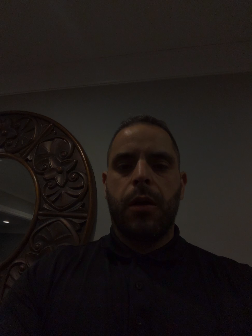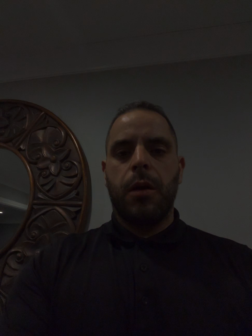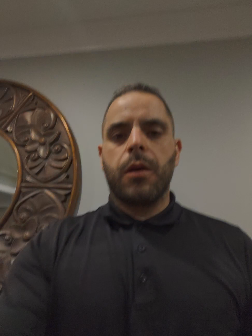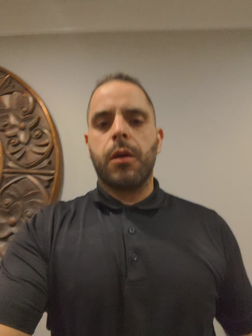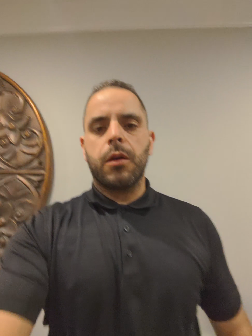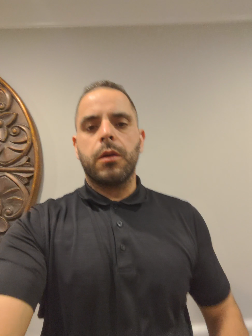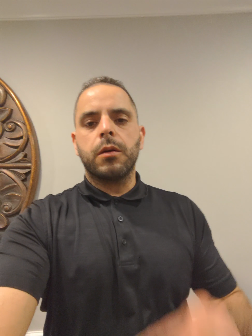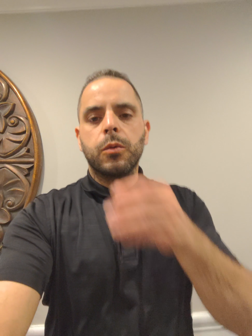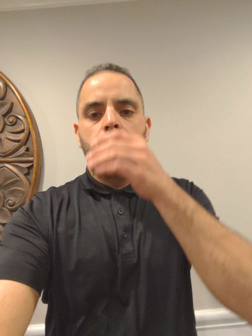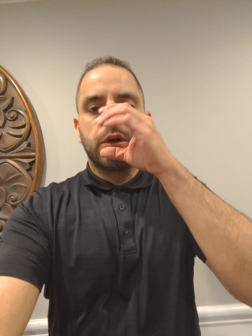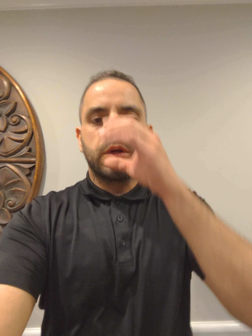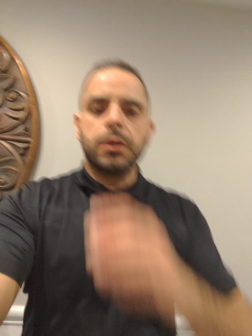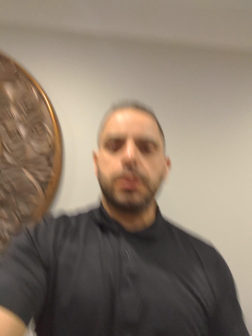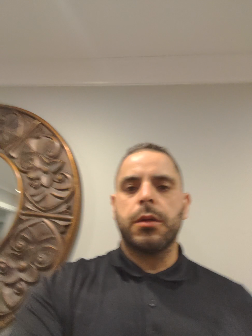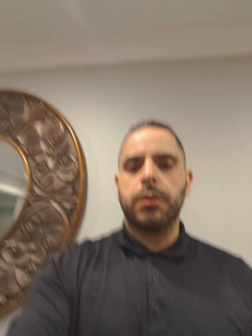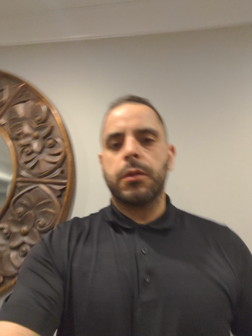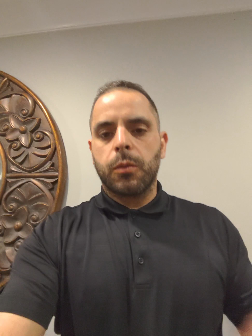drink